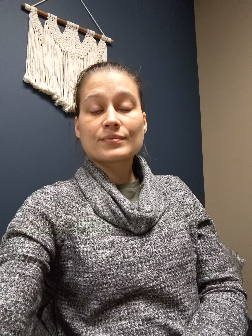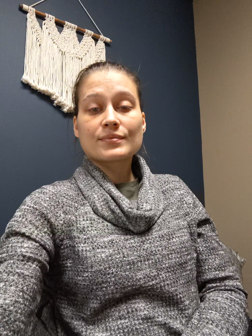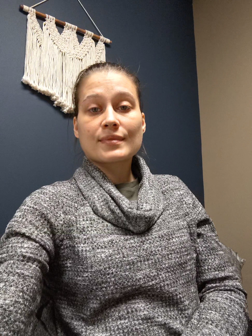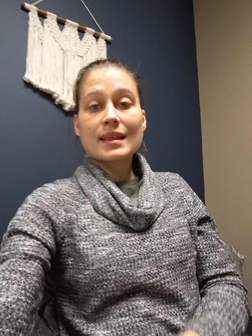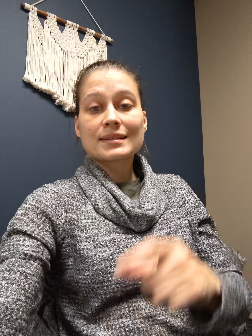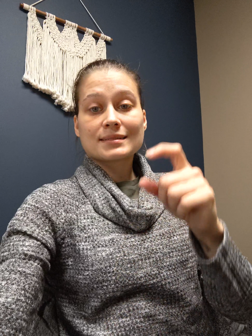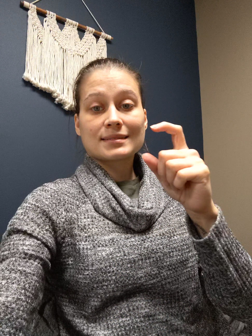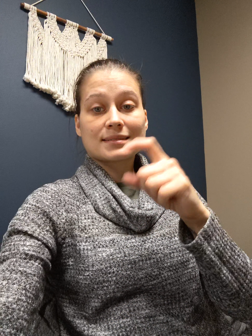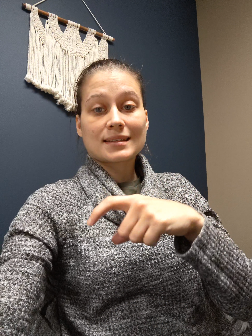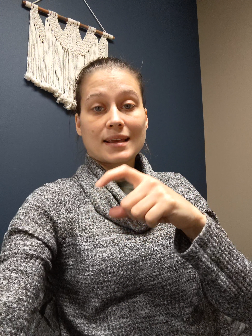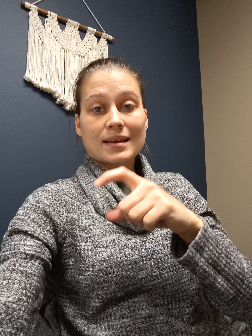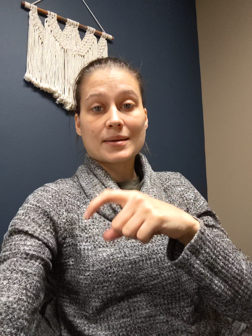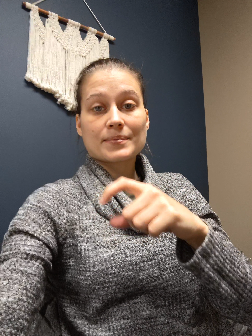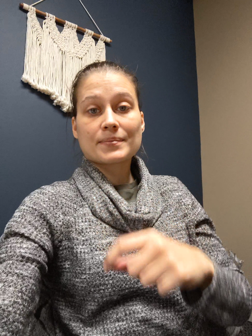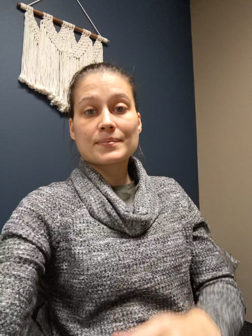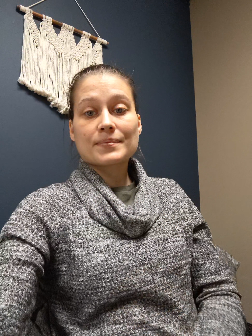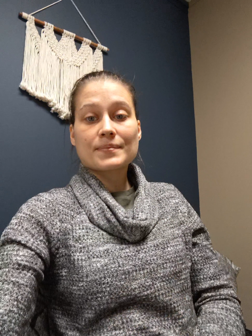time